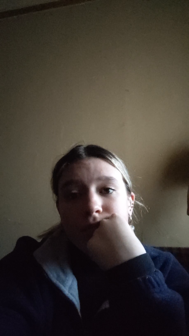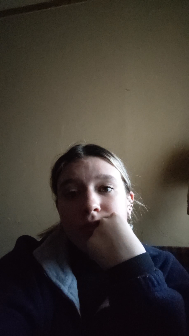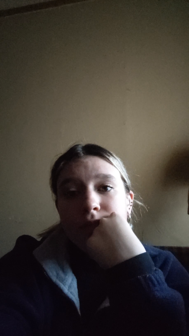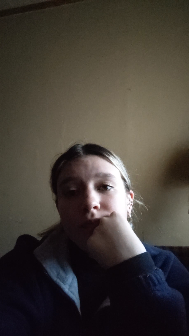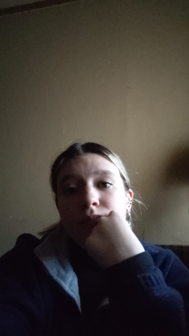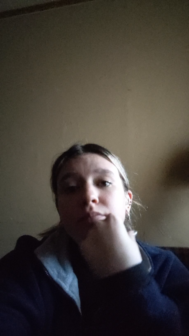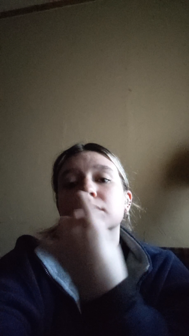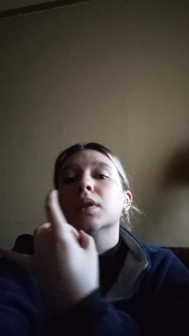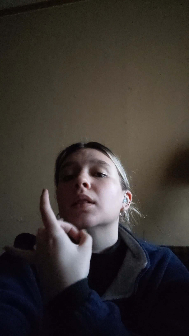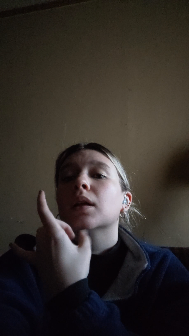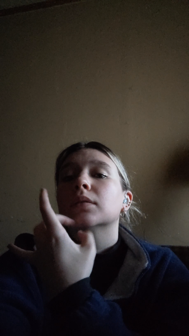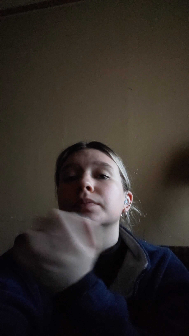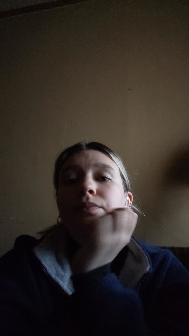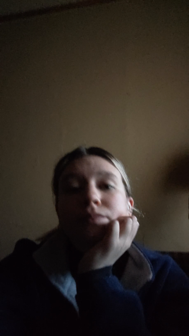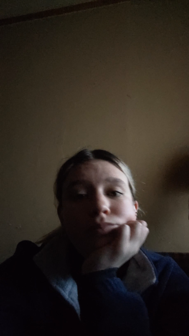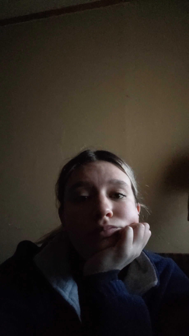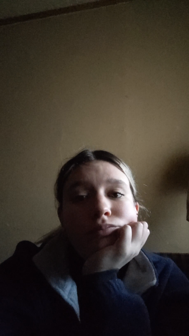light bulb